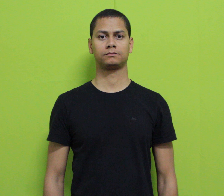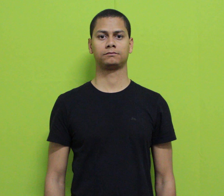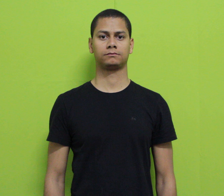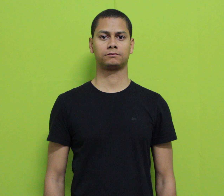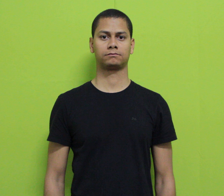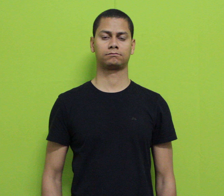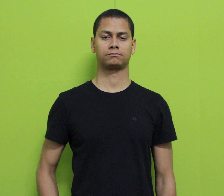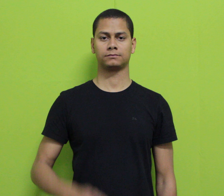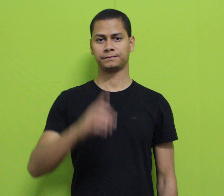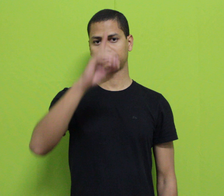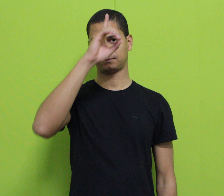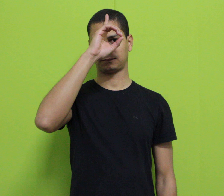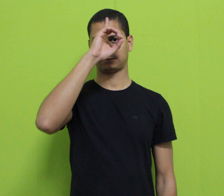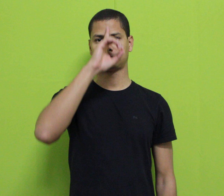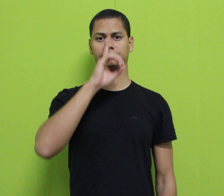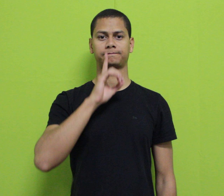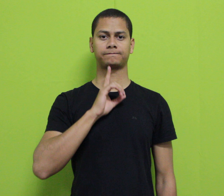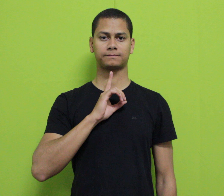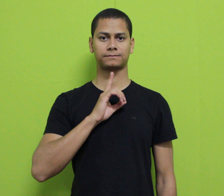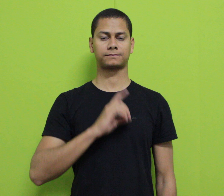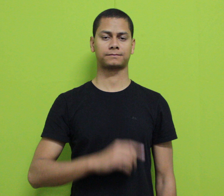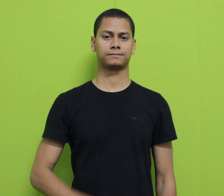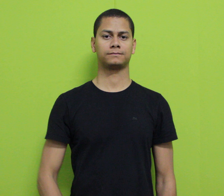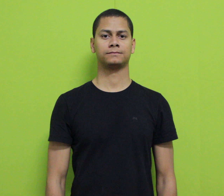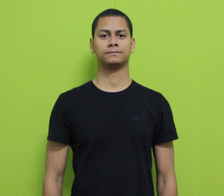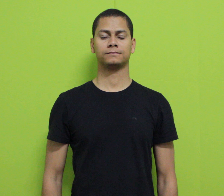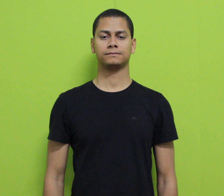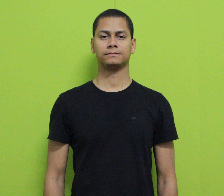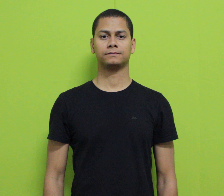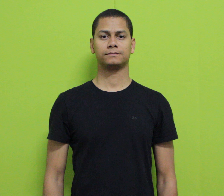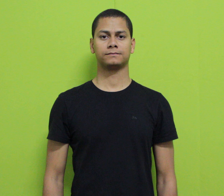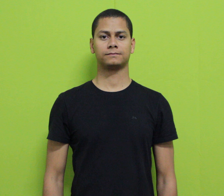amarelo